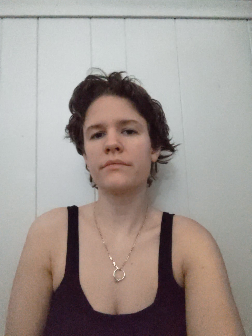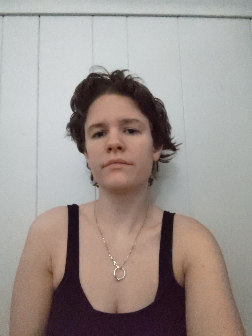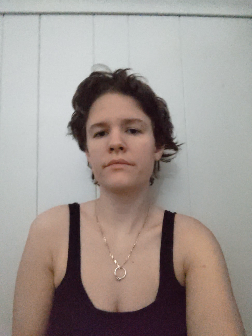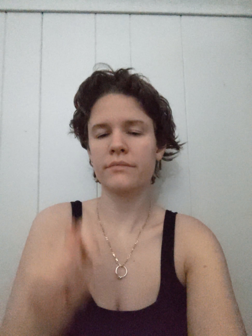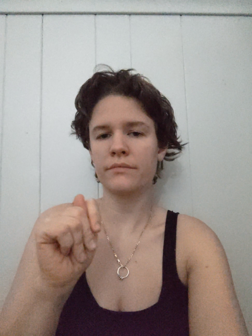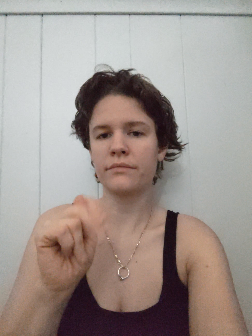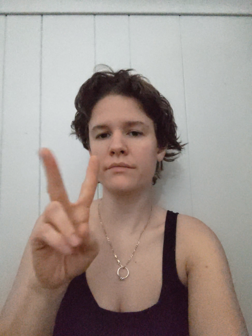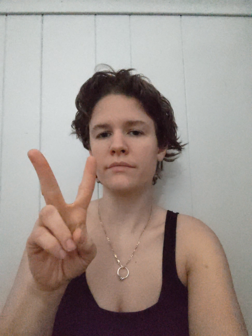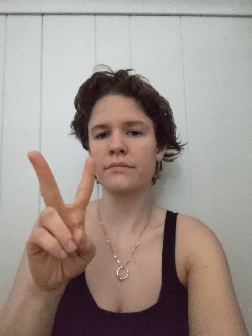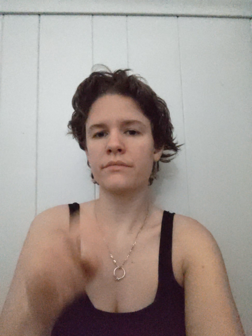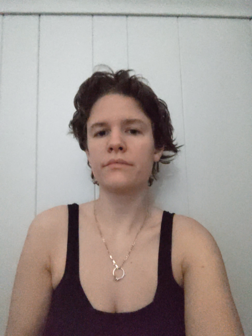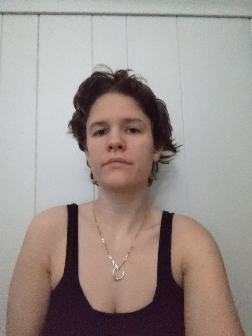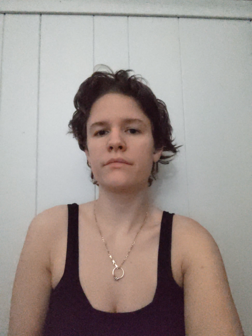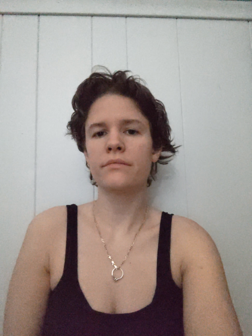TV